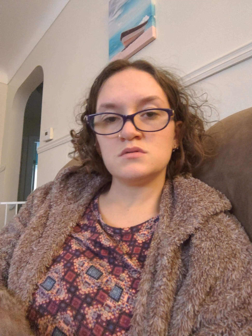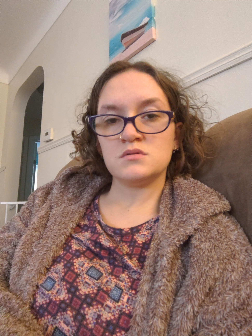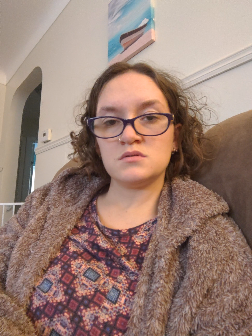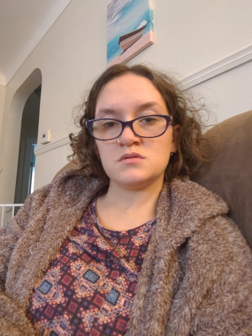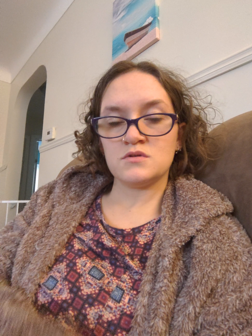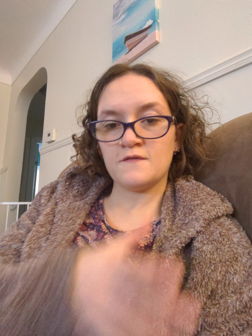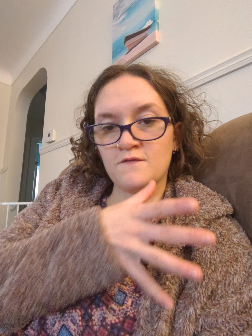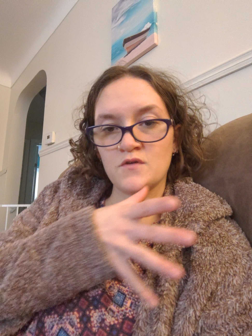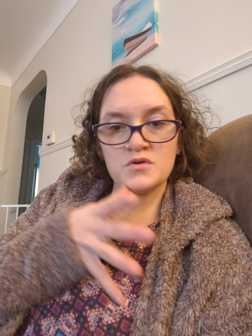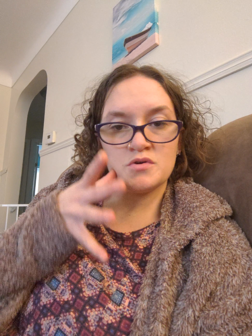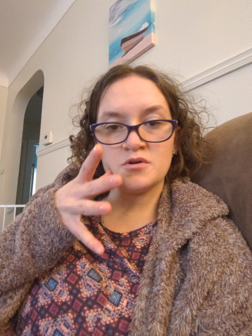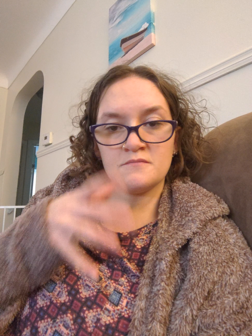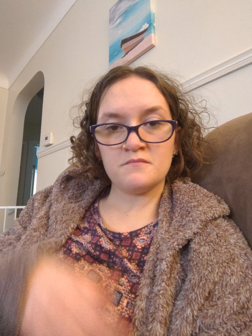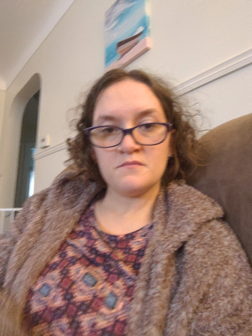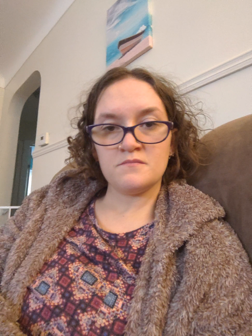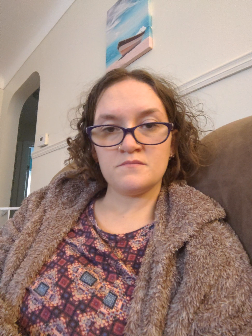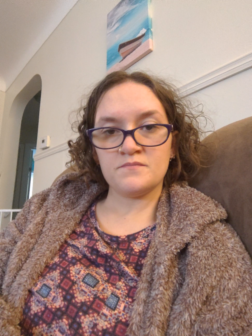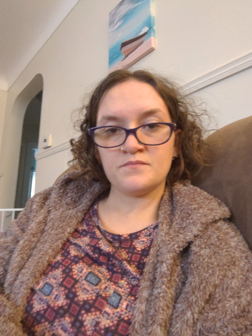farm